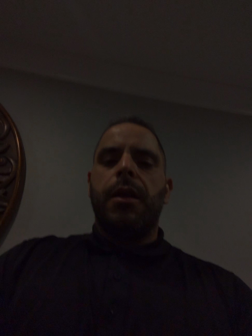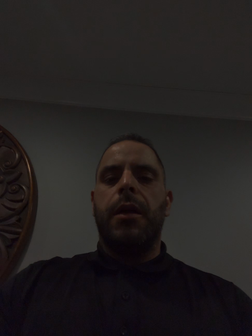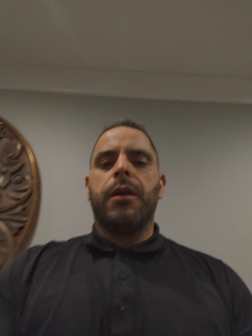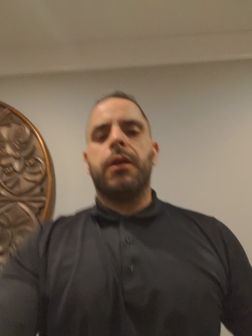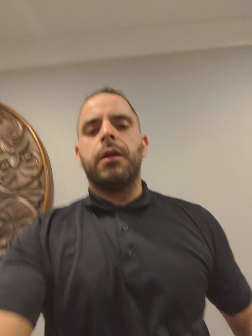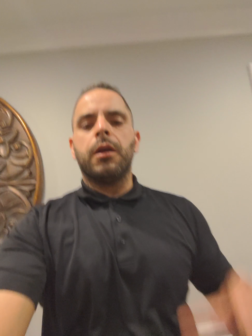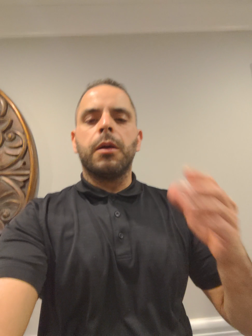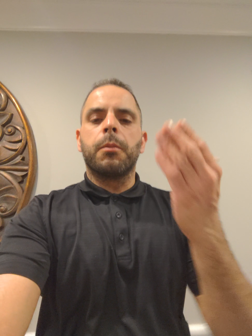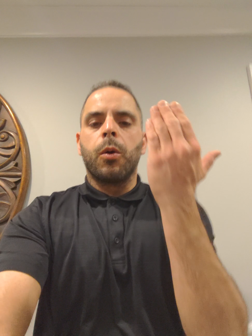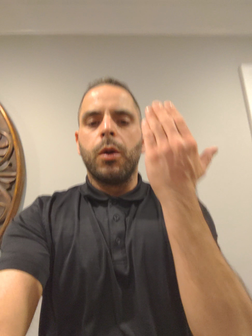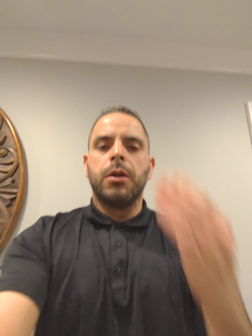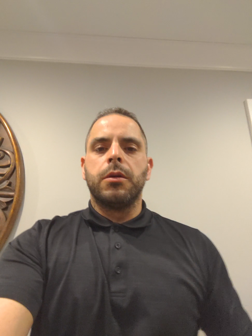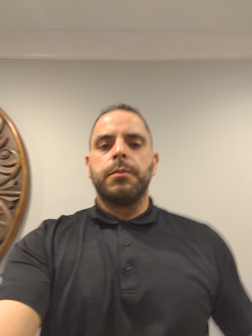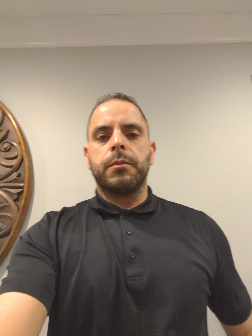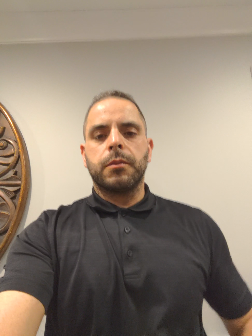morning